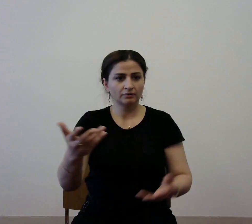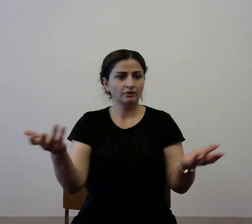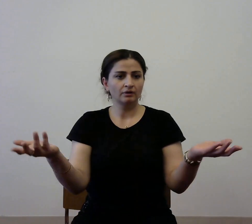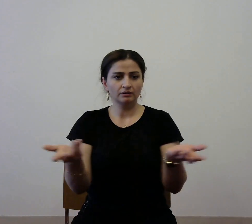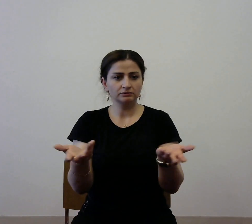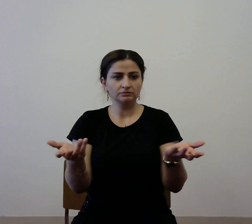hansı